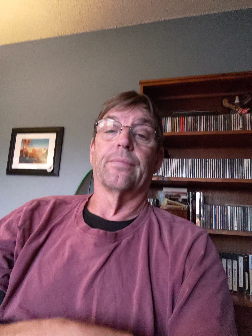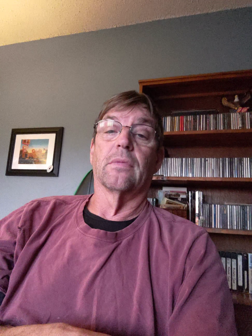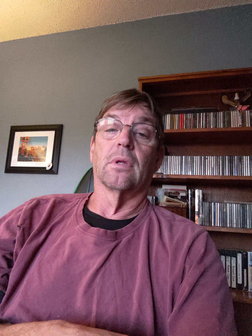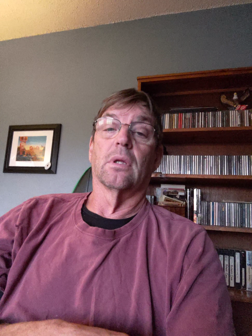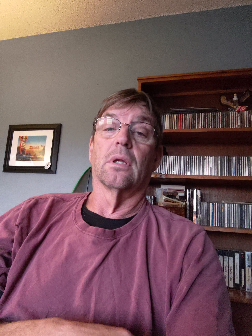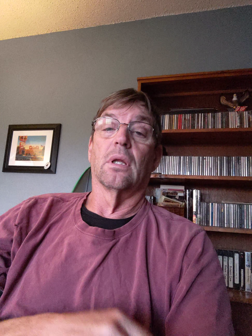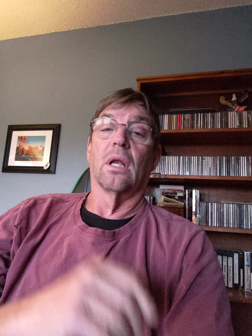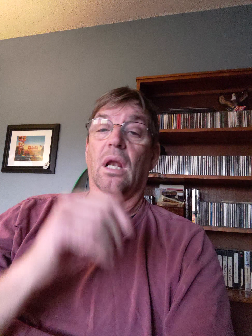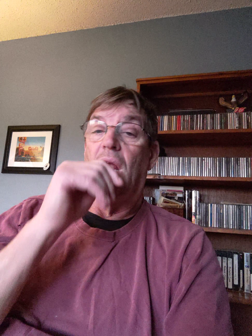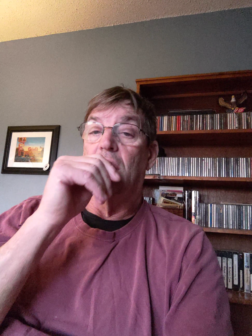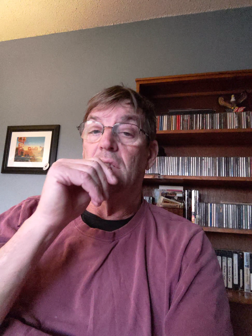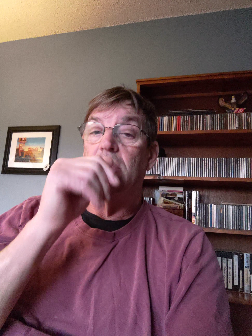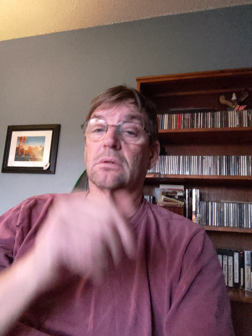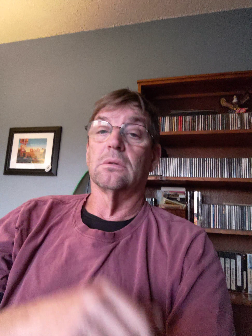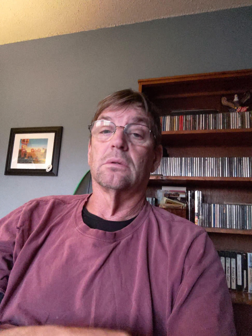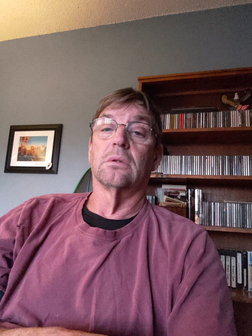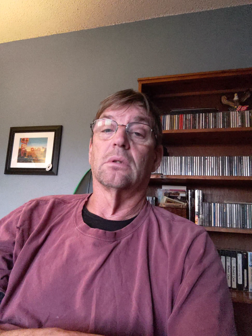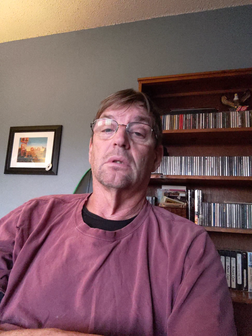nuts